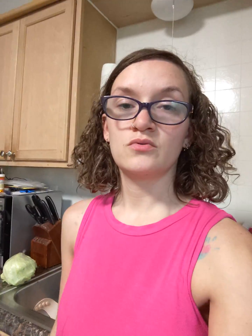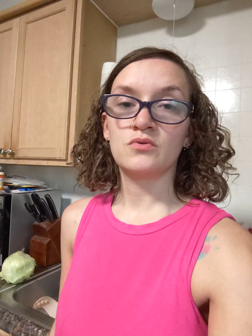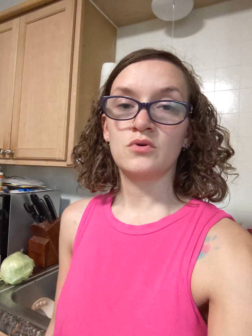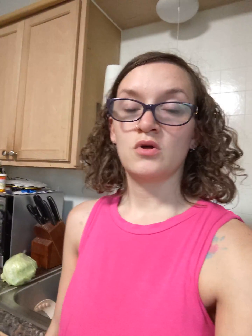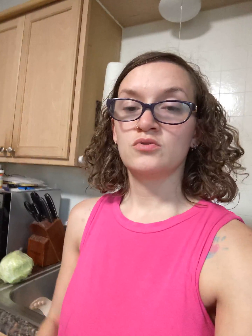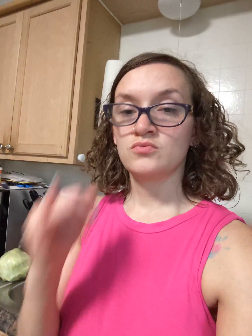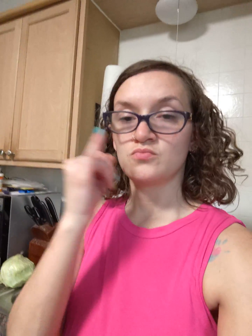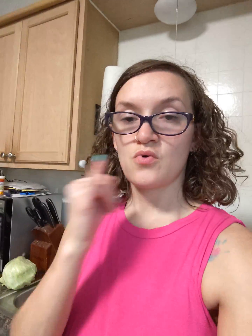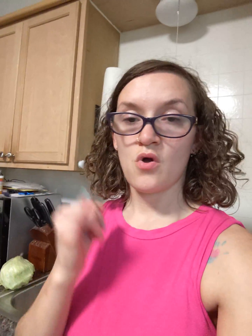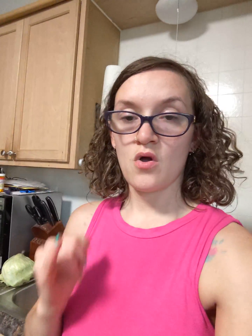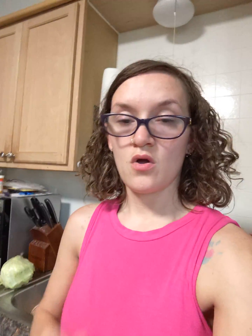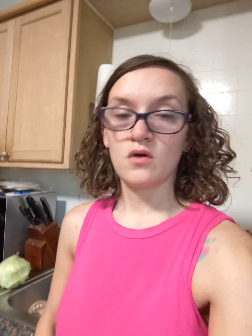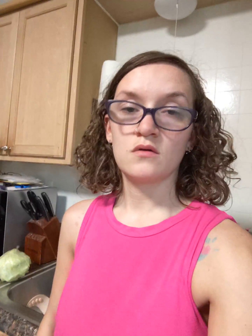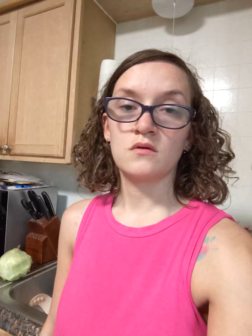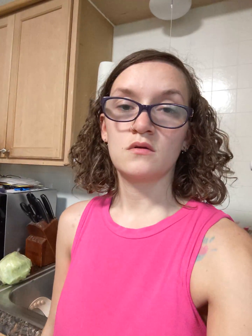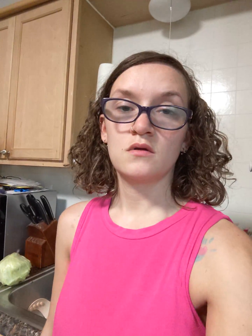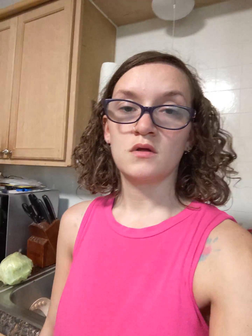draw